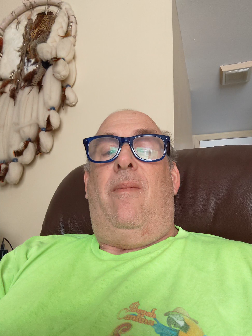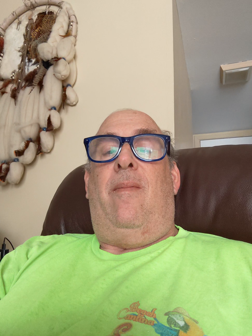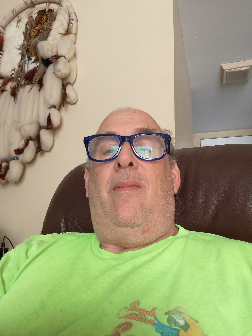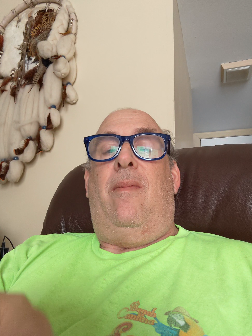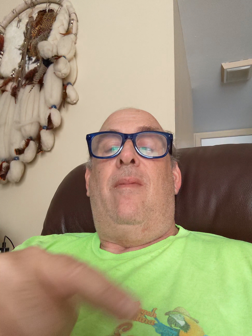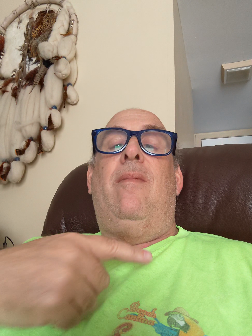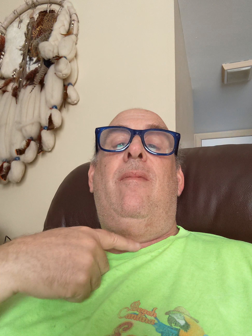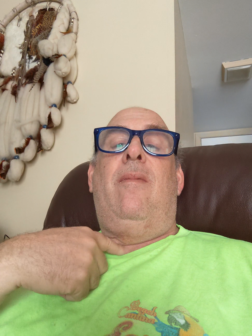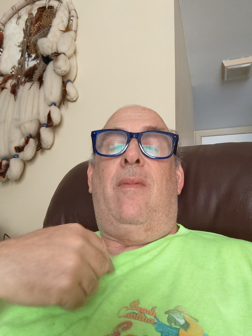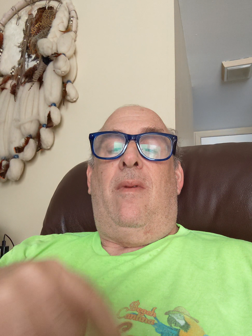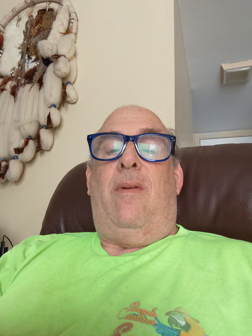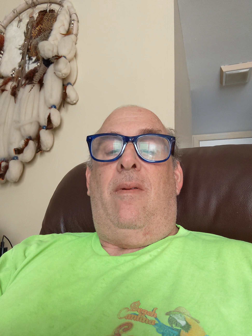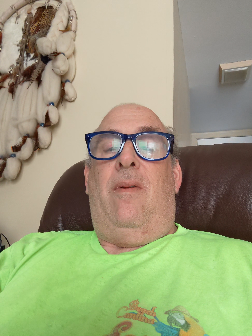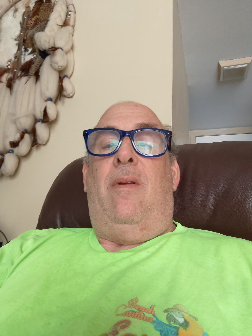thirsty